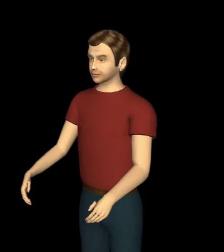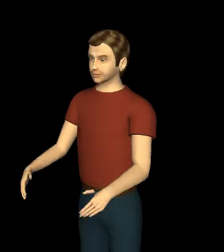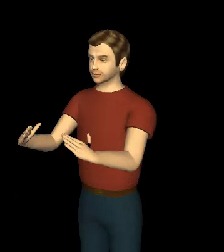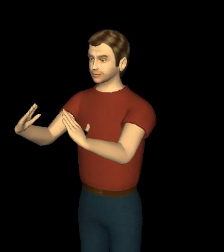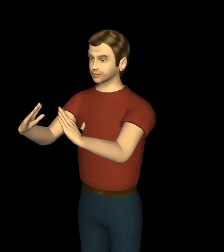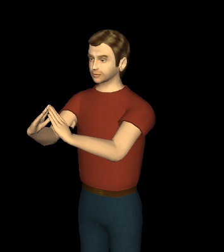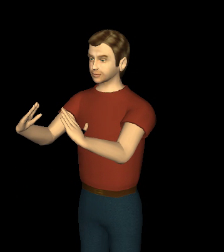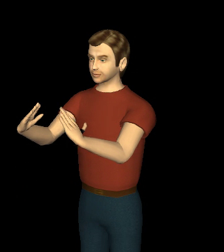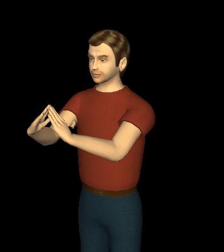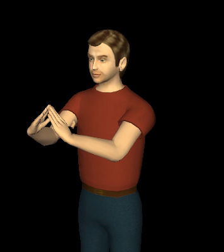بيت